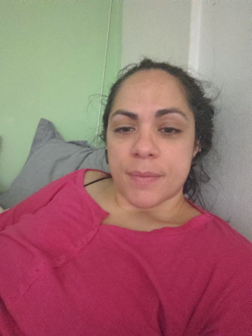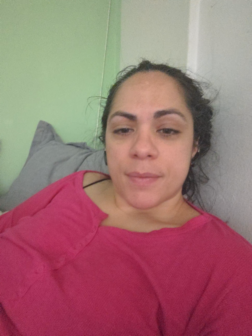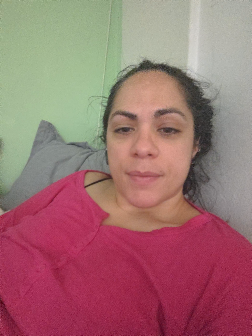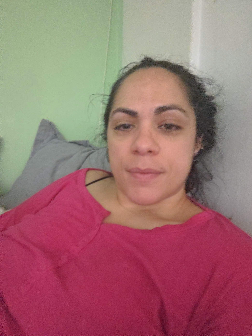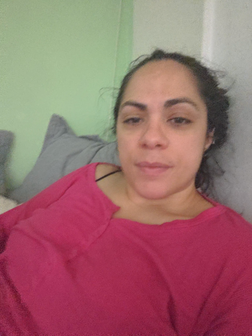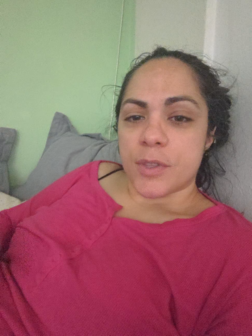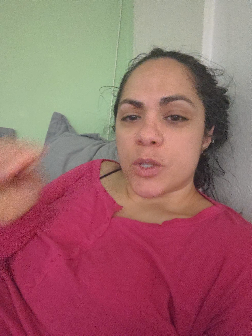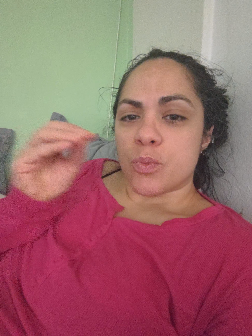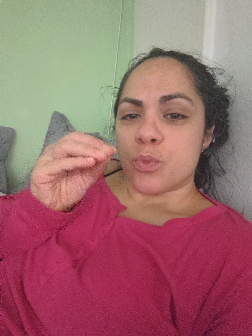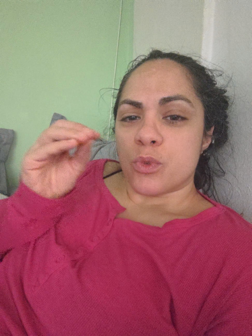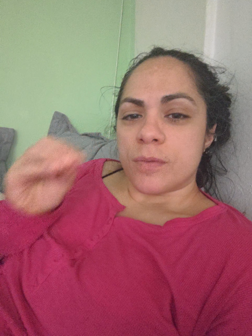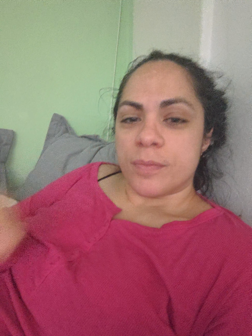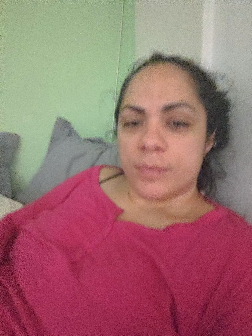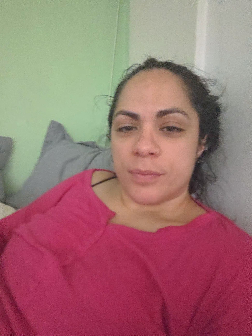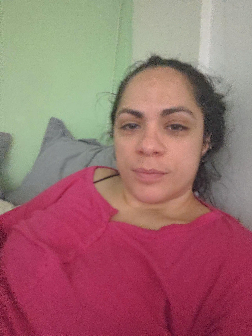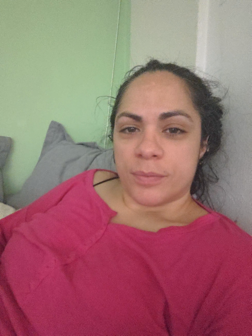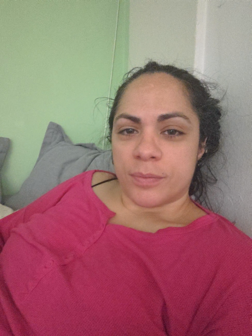kiss